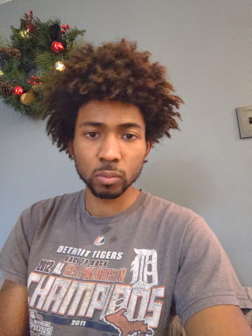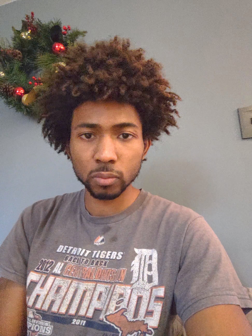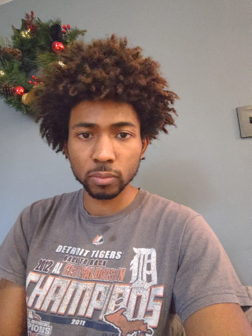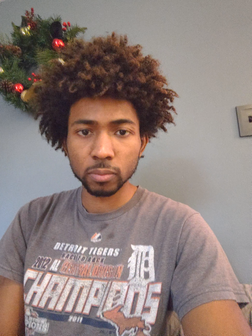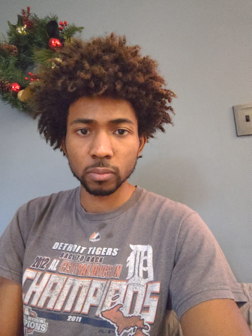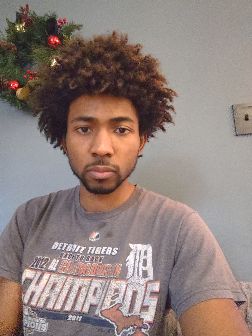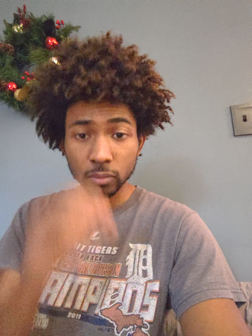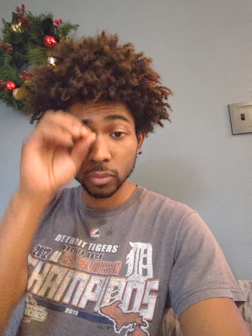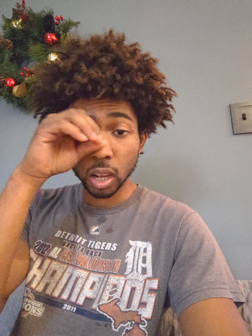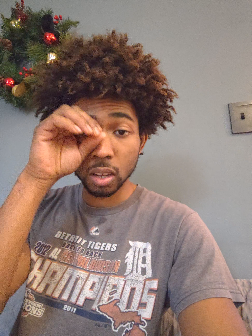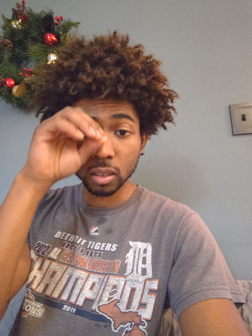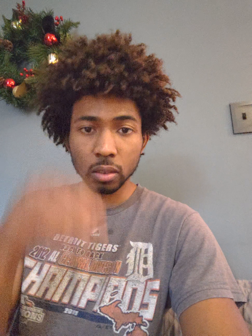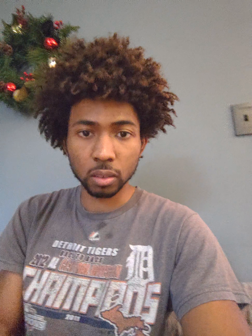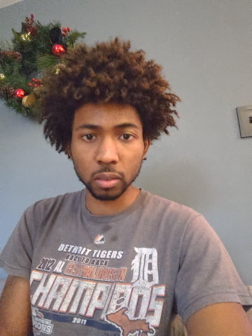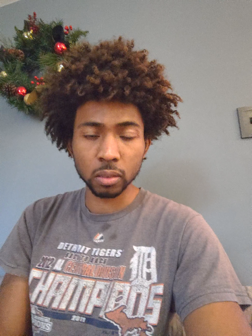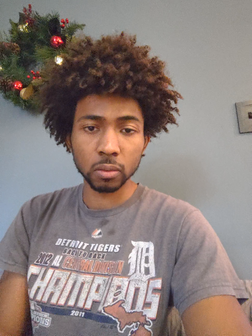owl